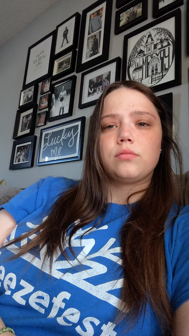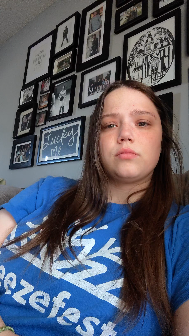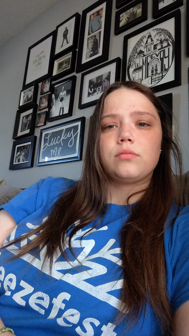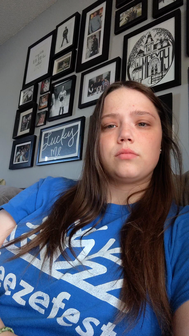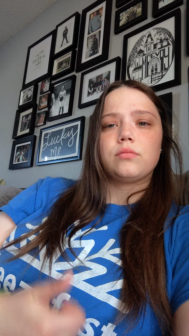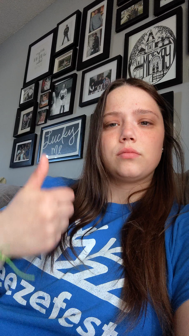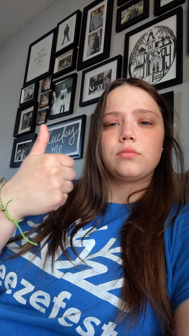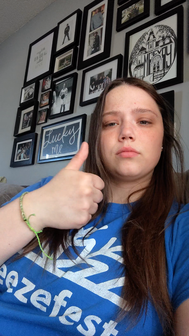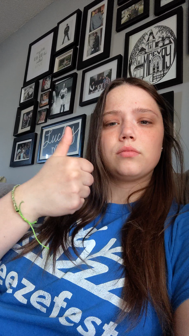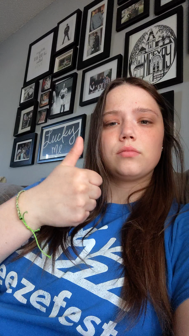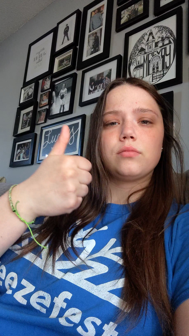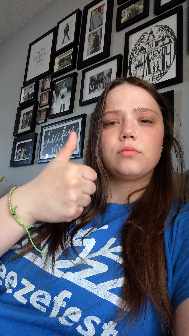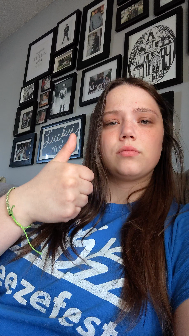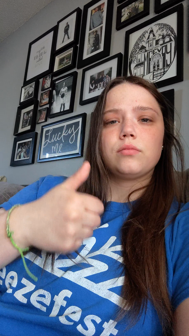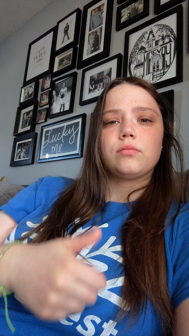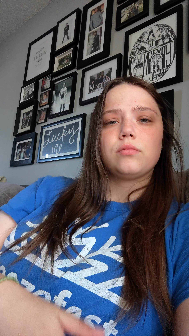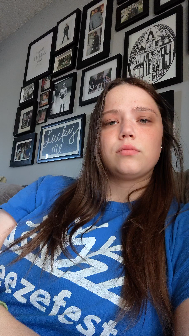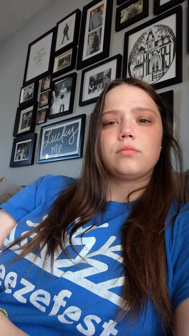game